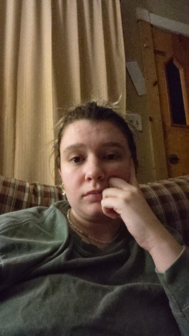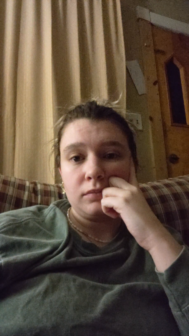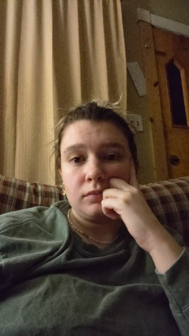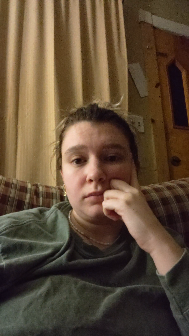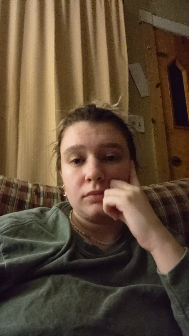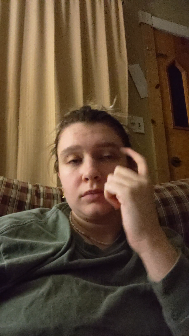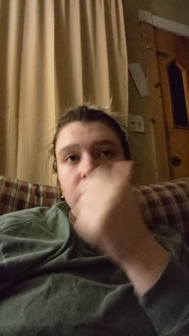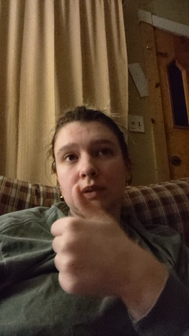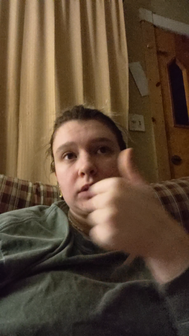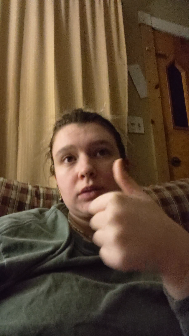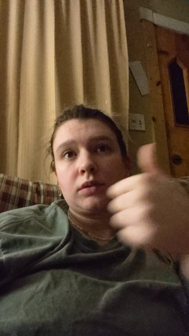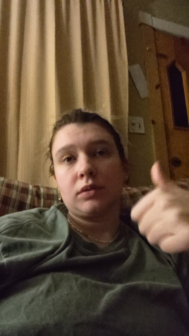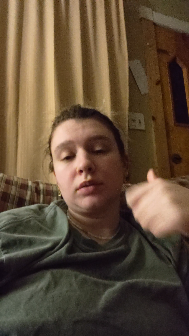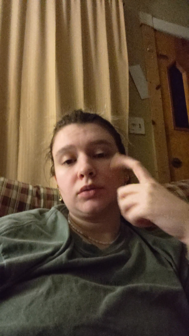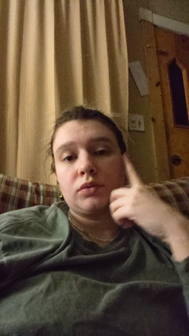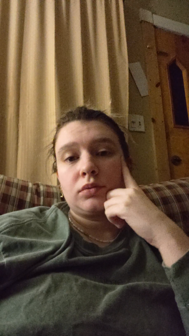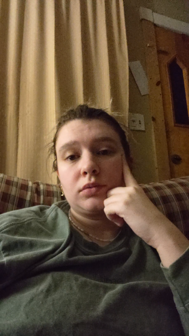each